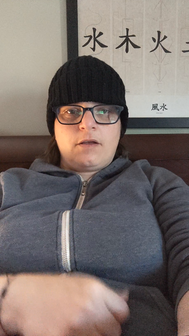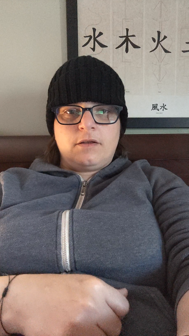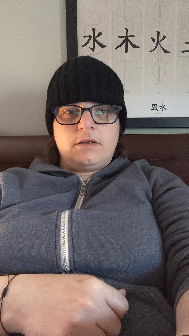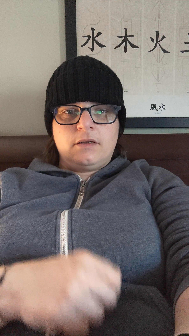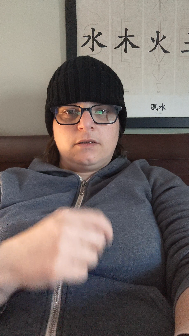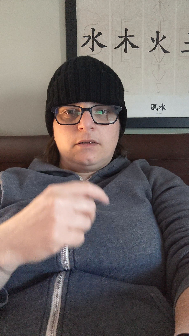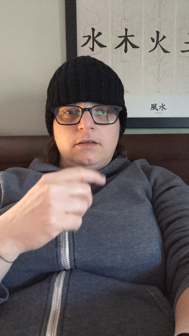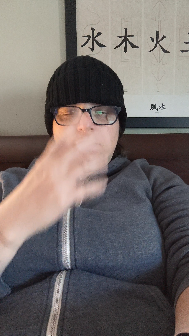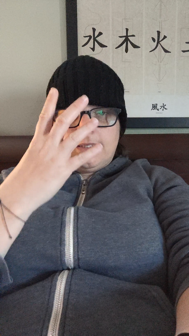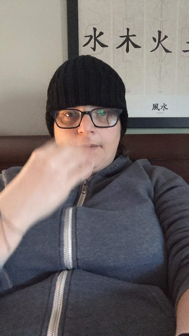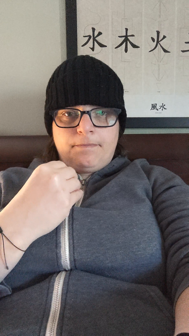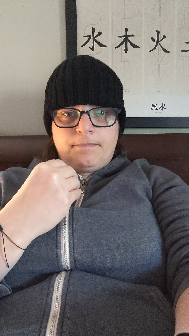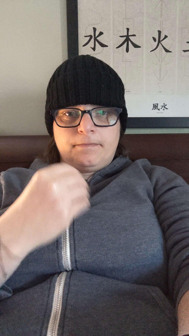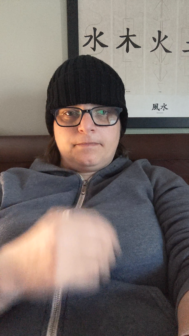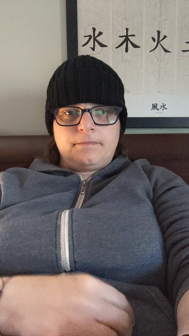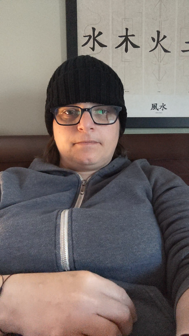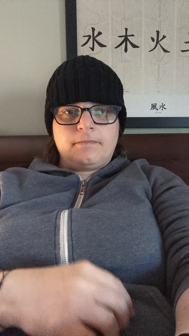asleep